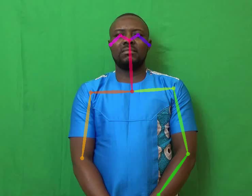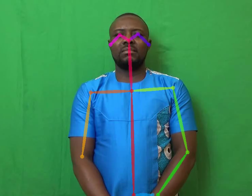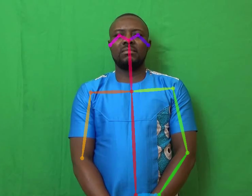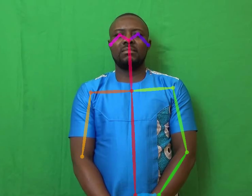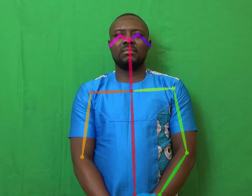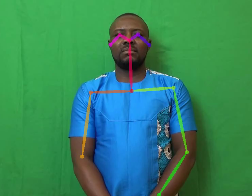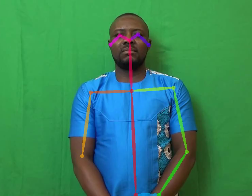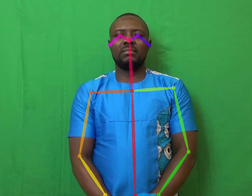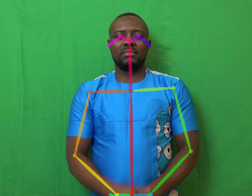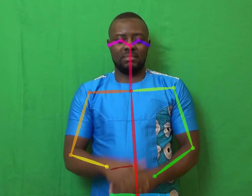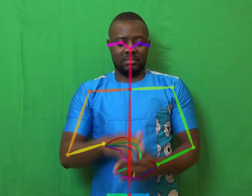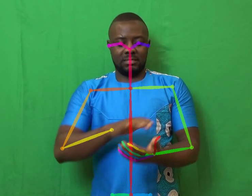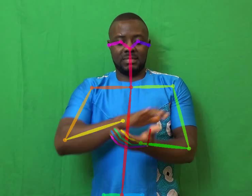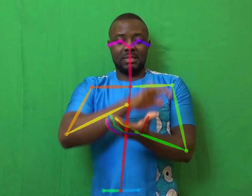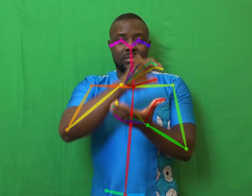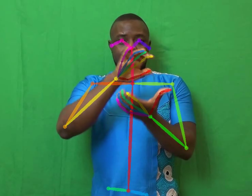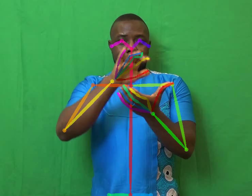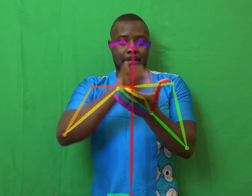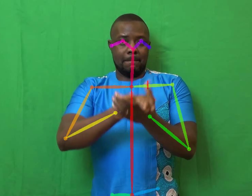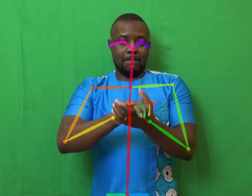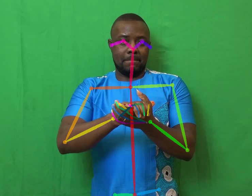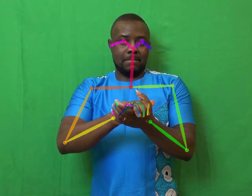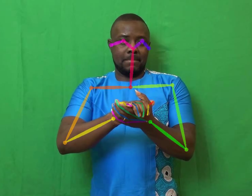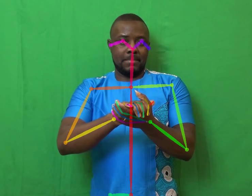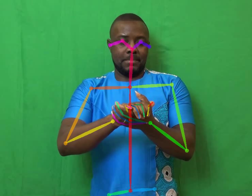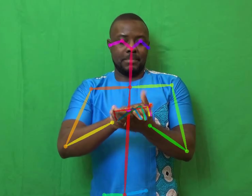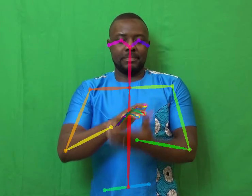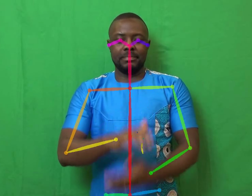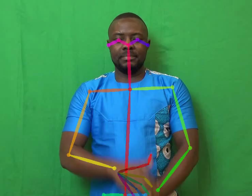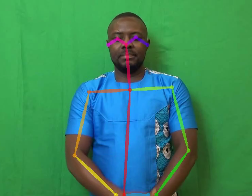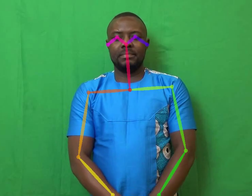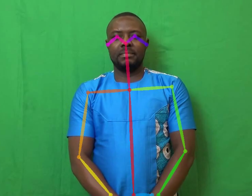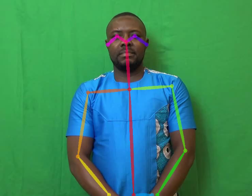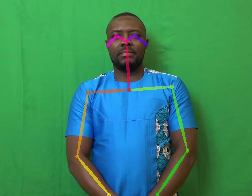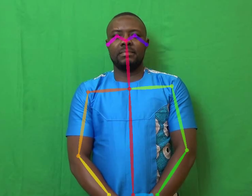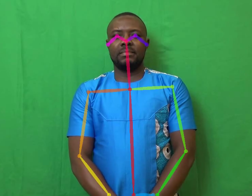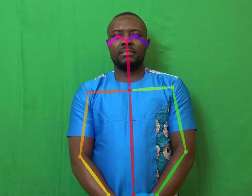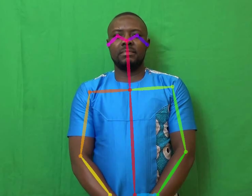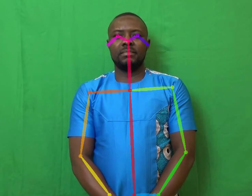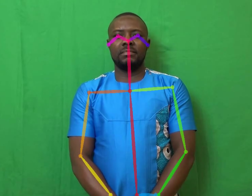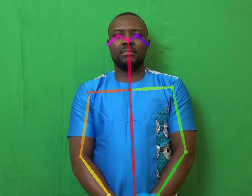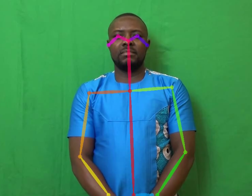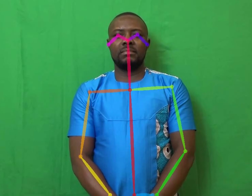marriage